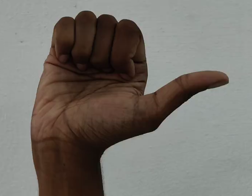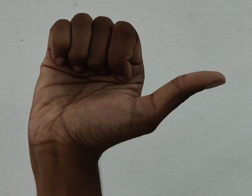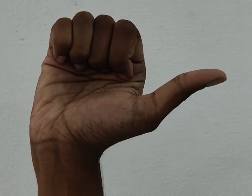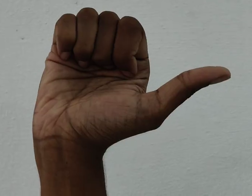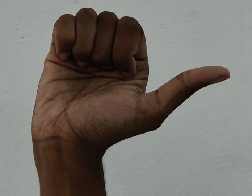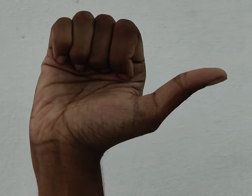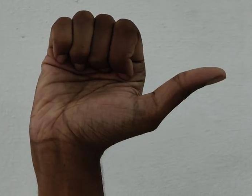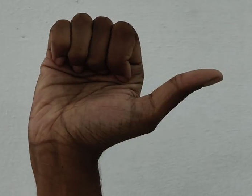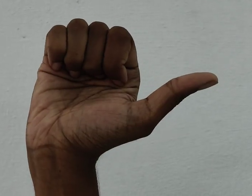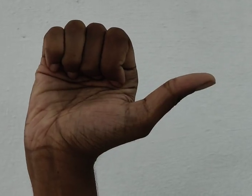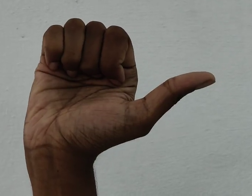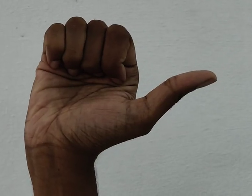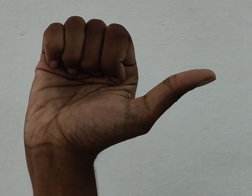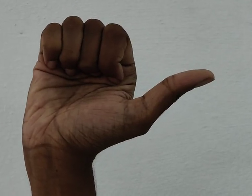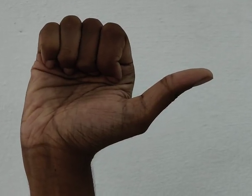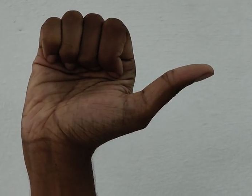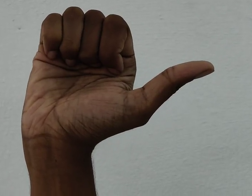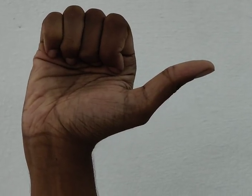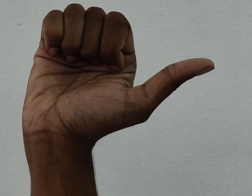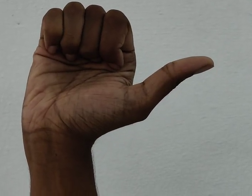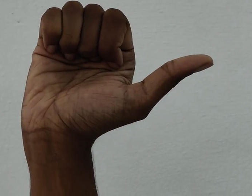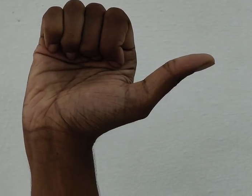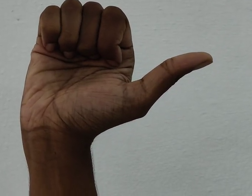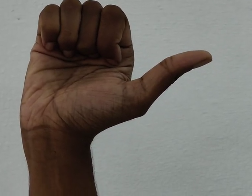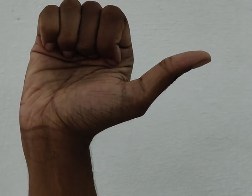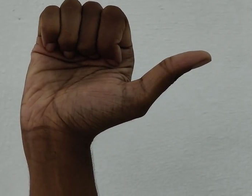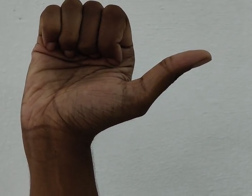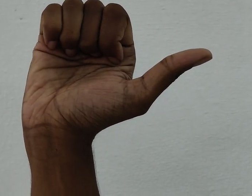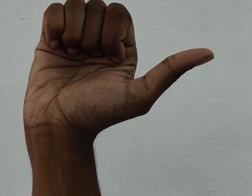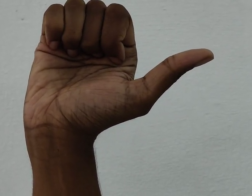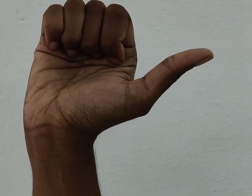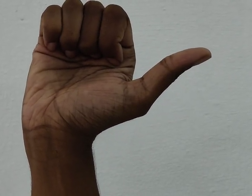എ